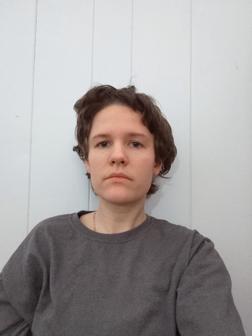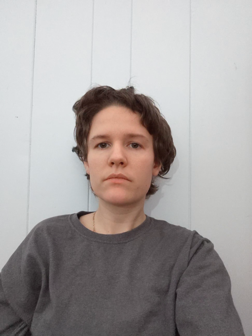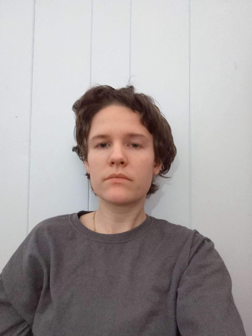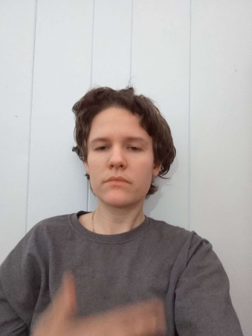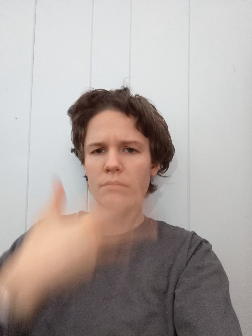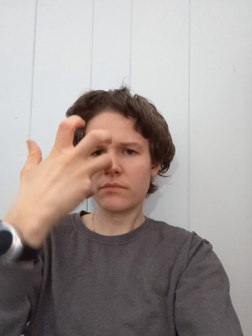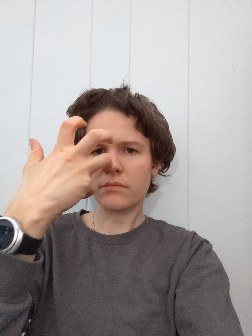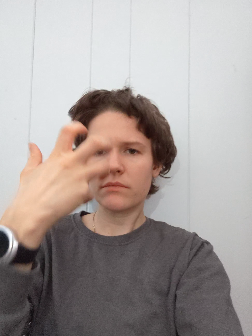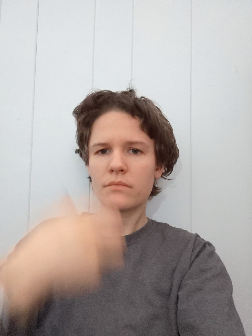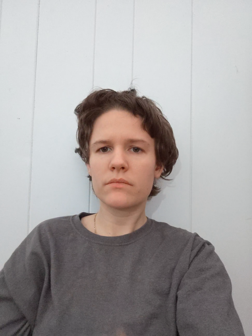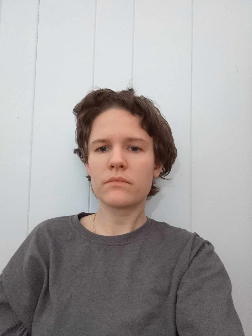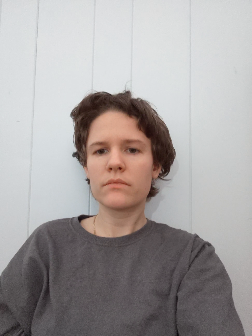mad